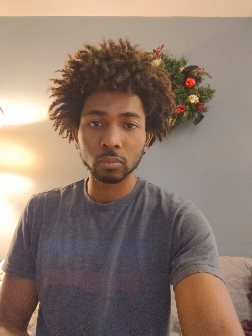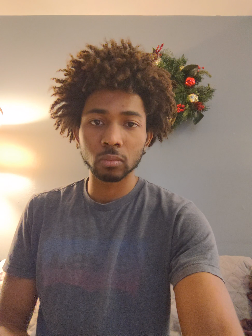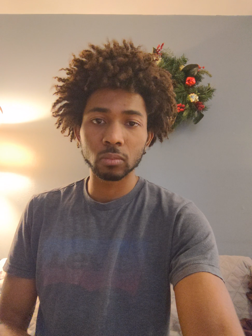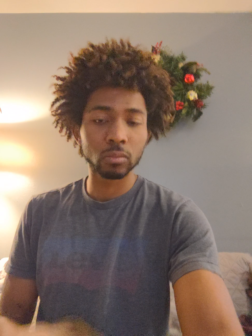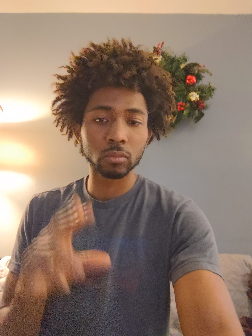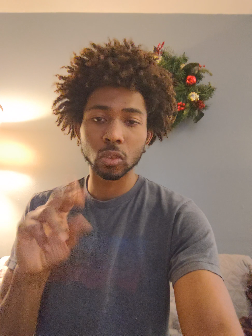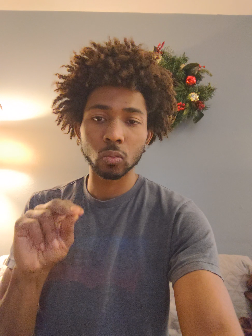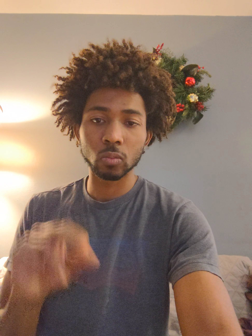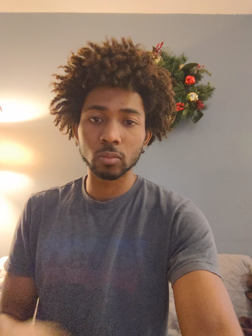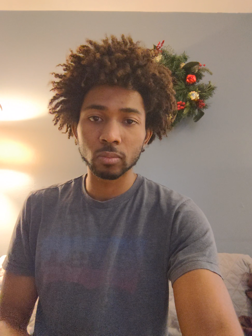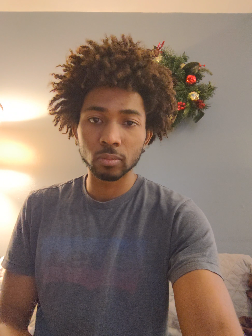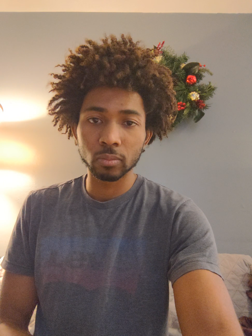no